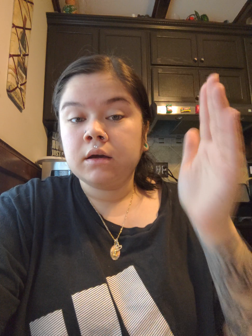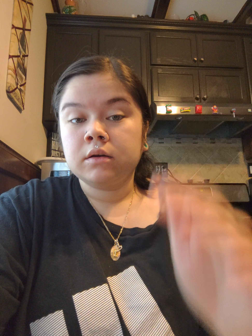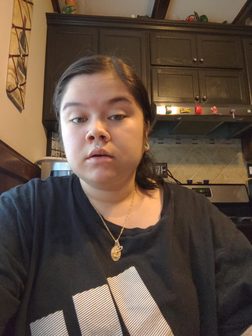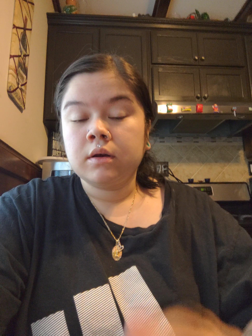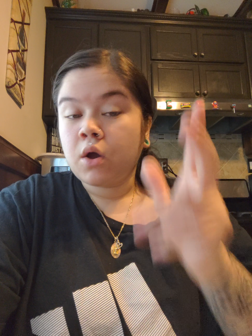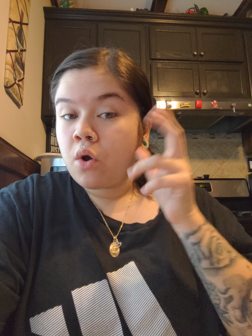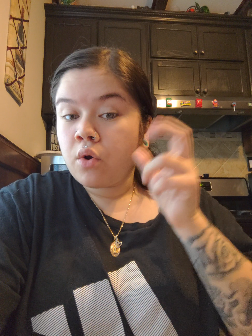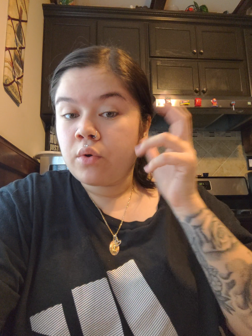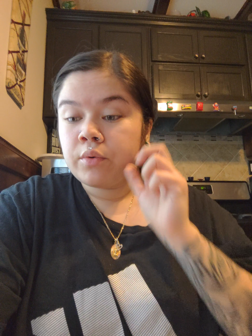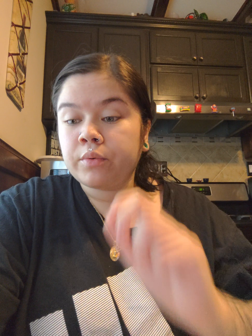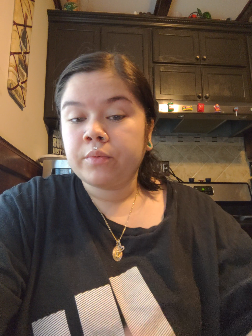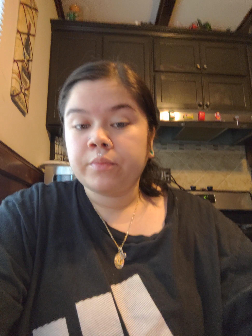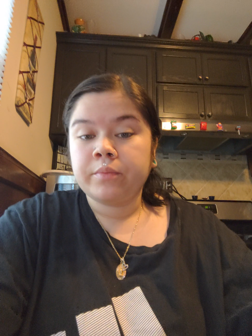hear